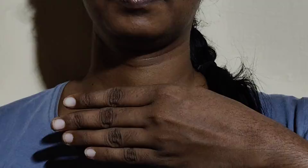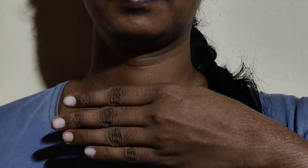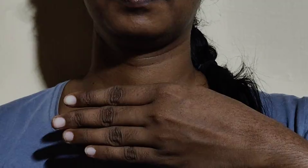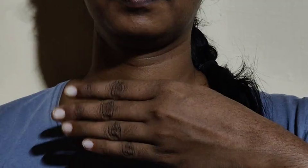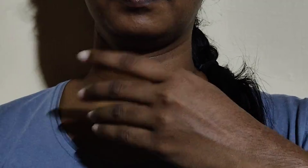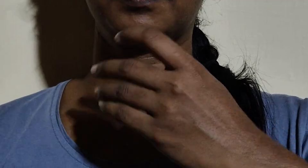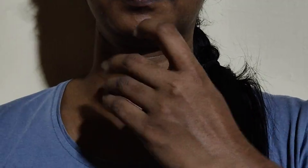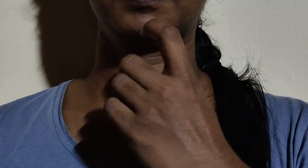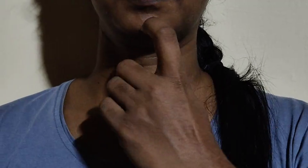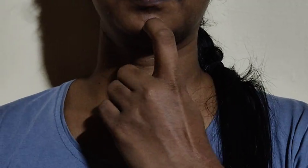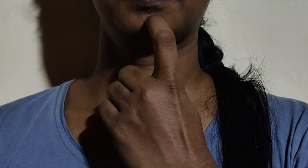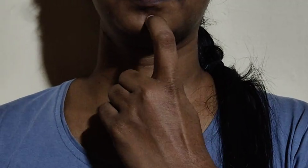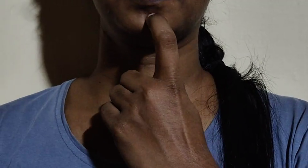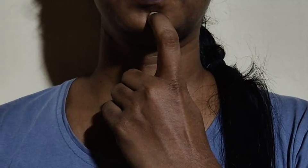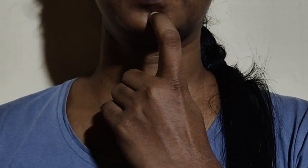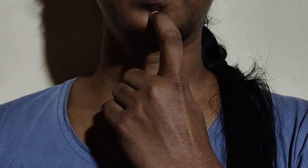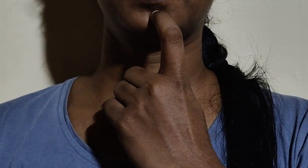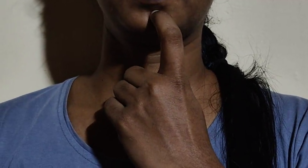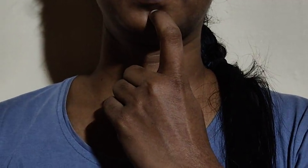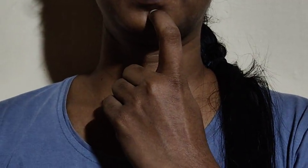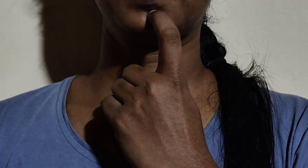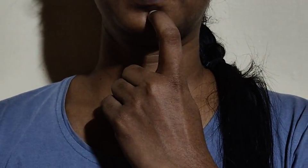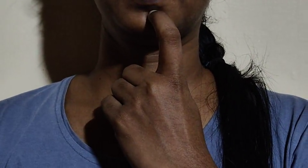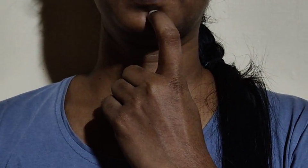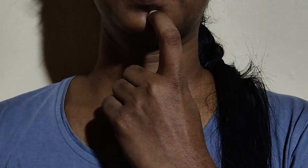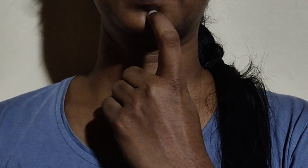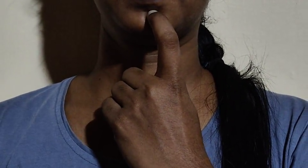അം